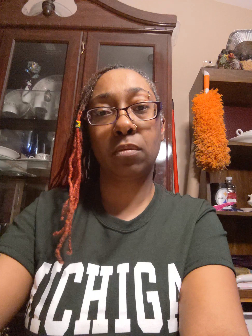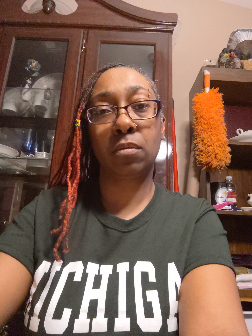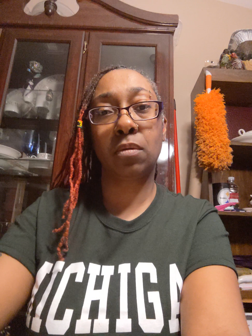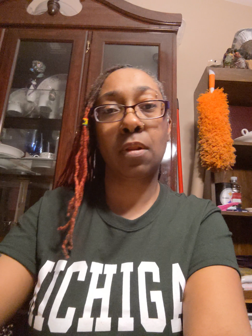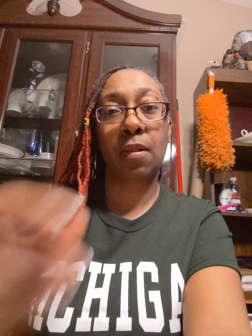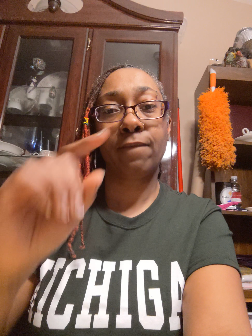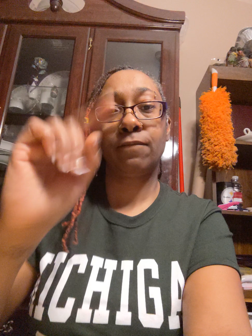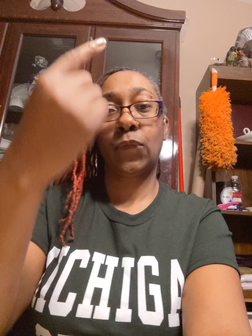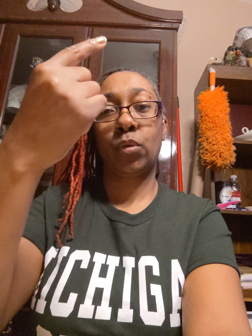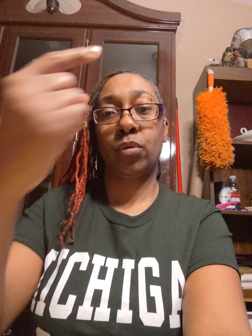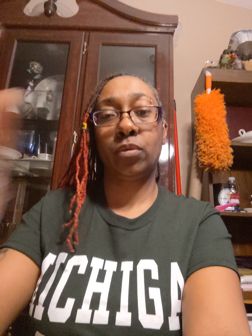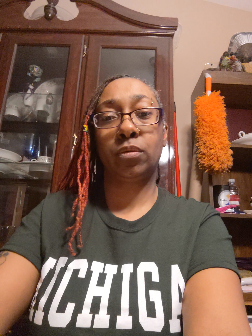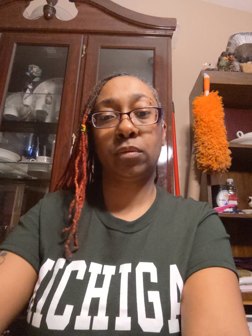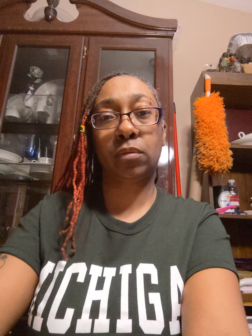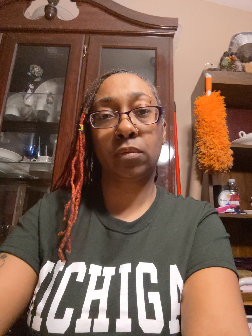first